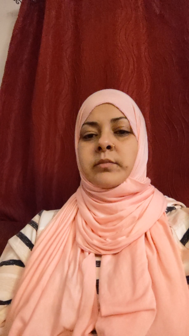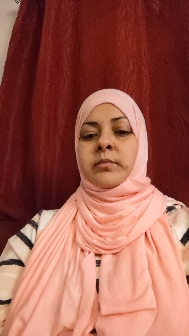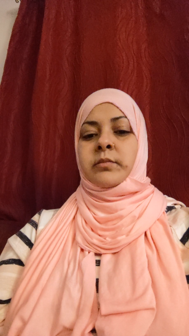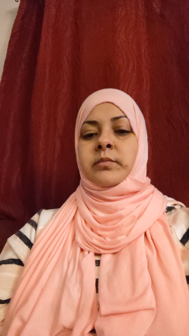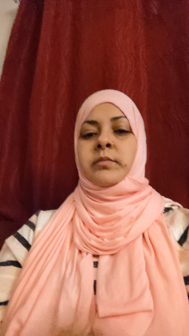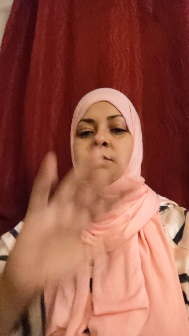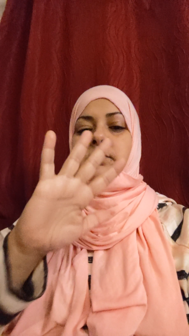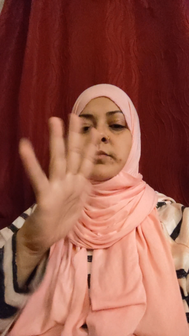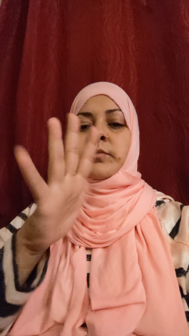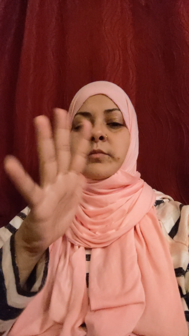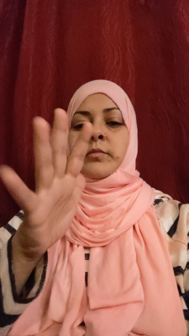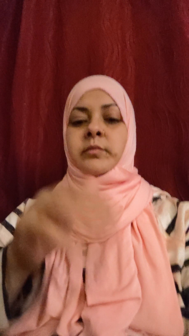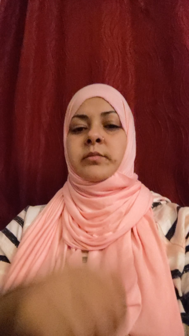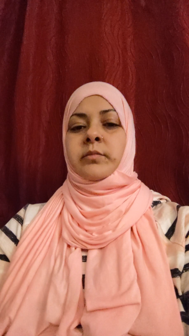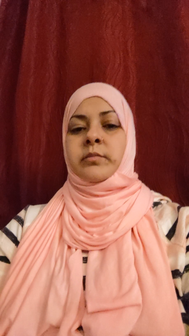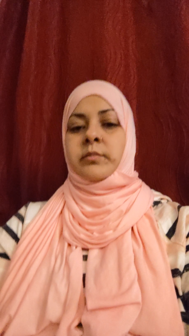cheese